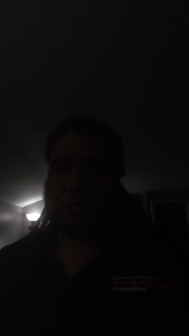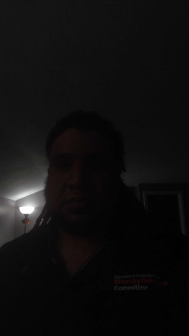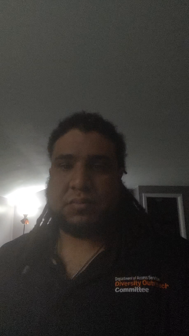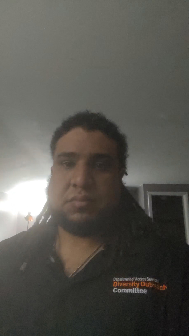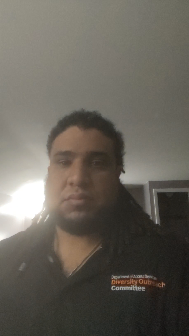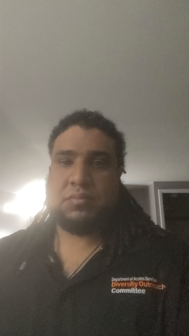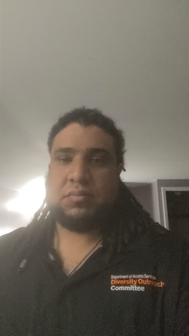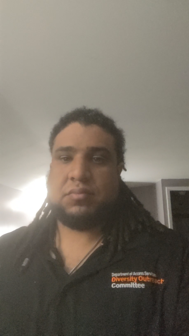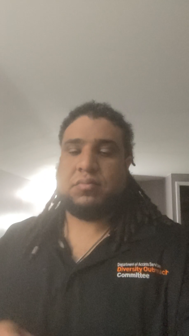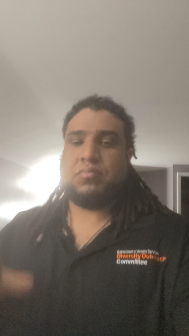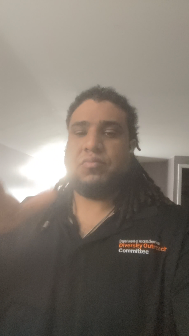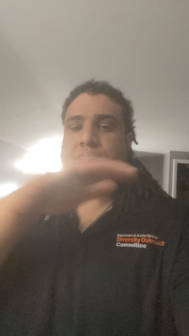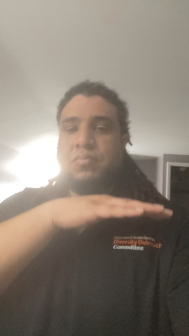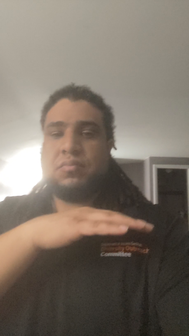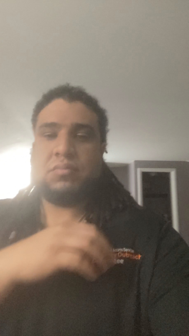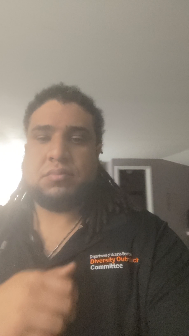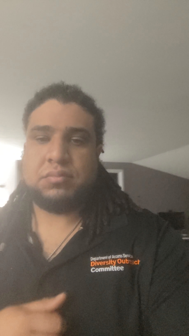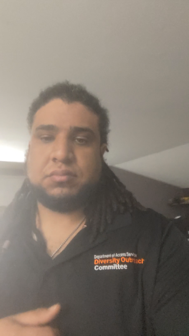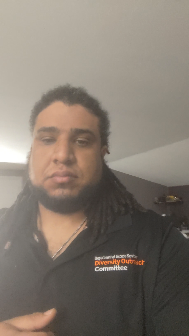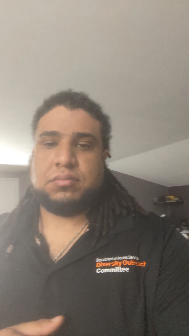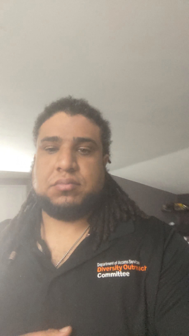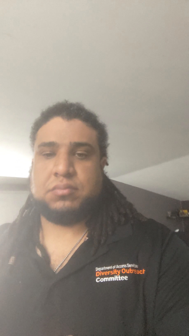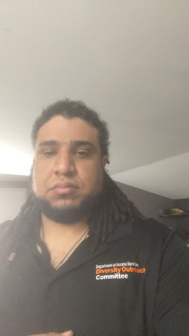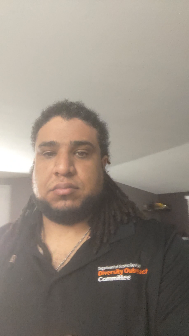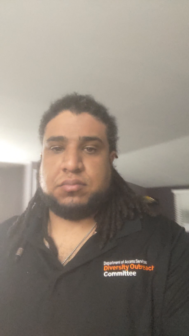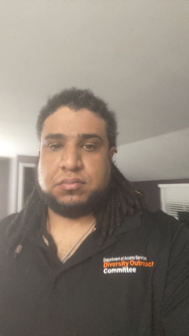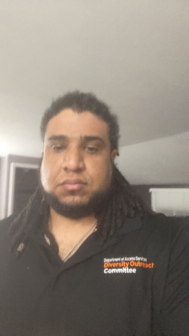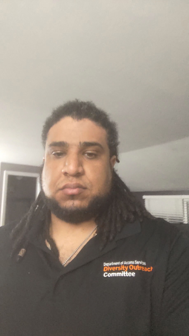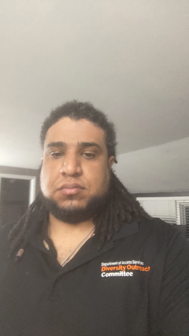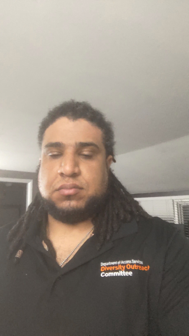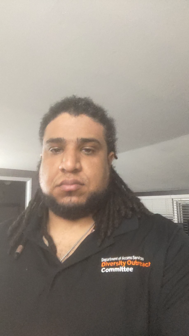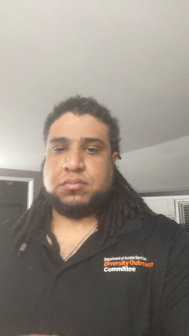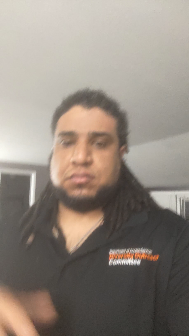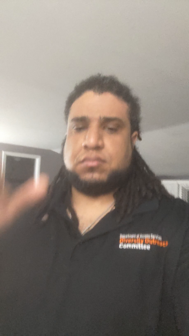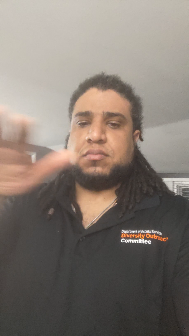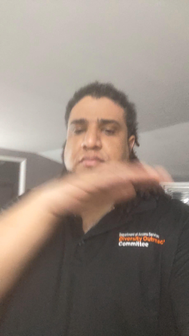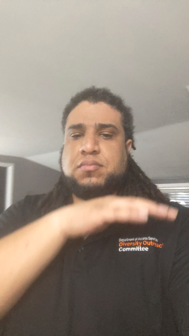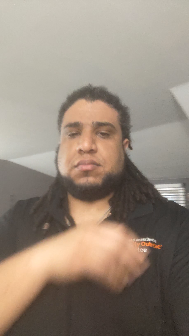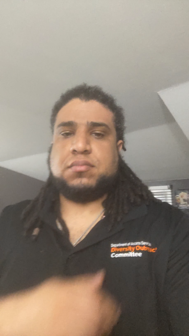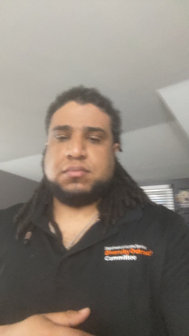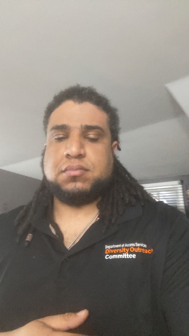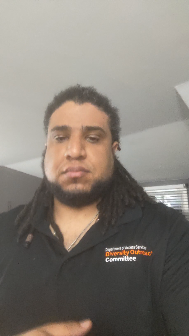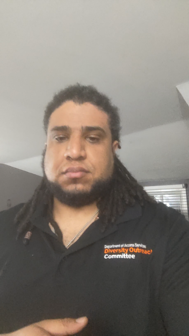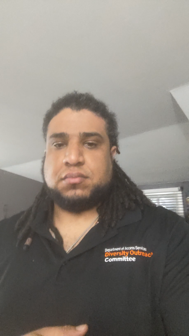full